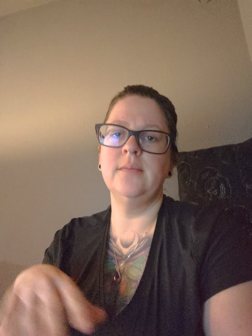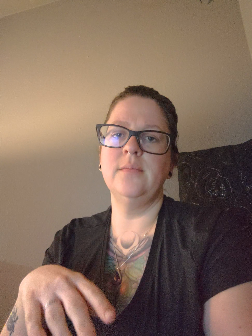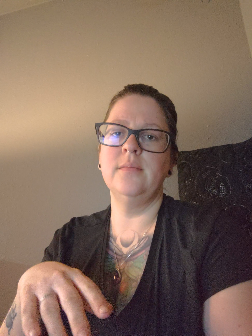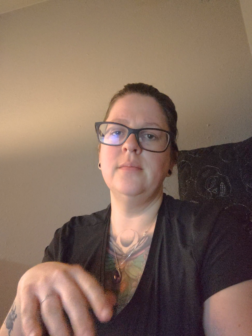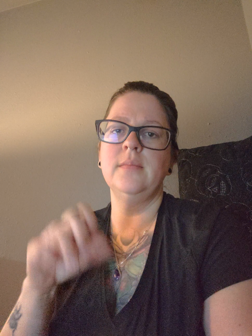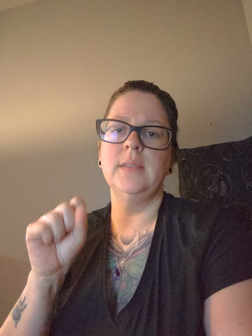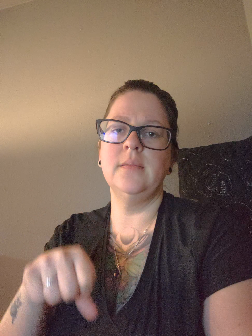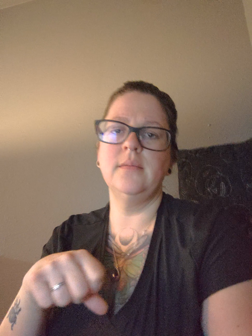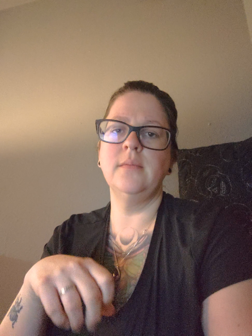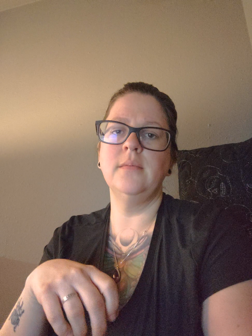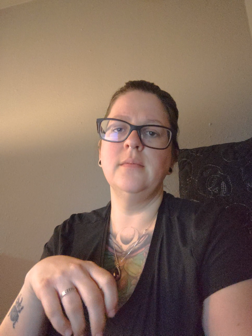yes